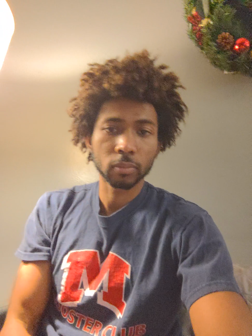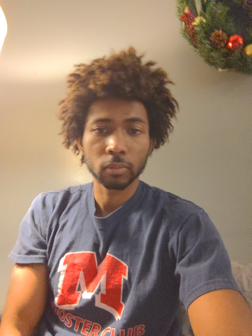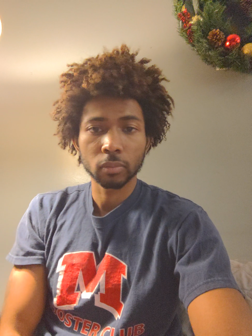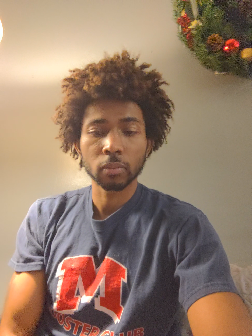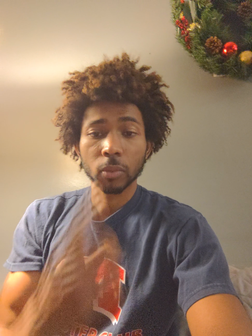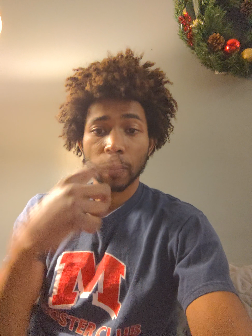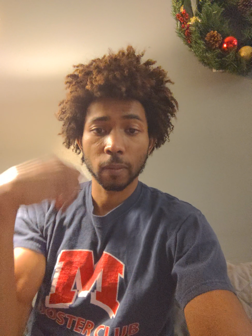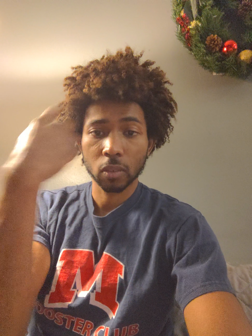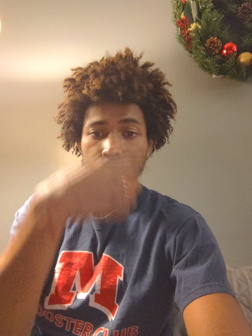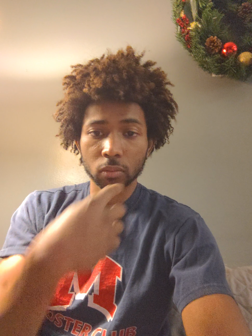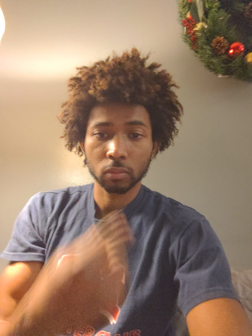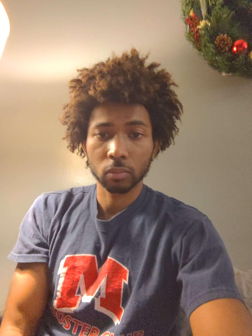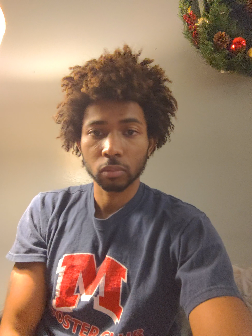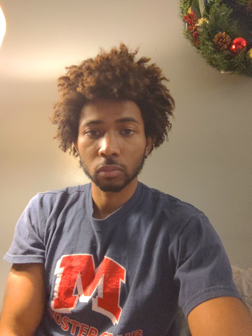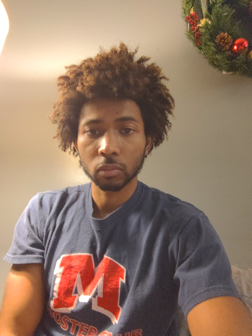face